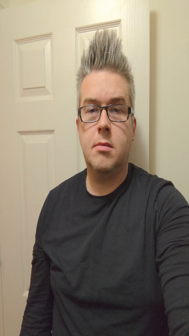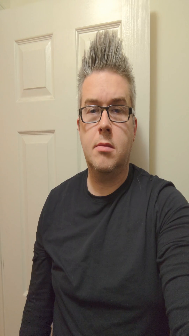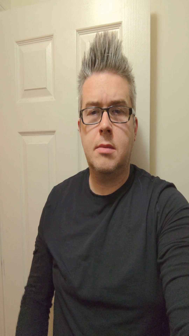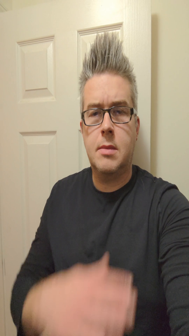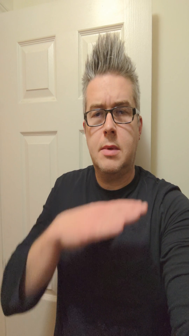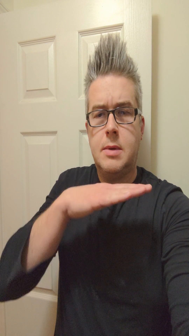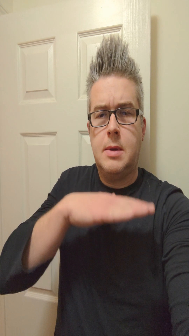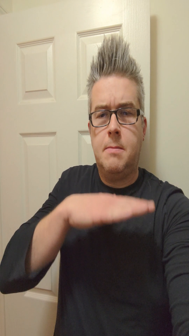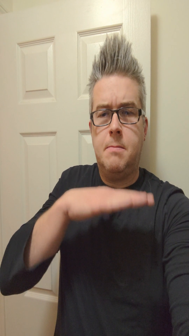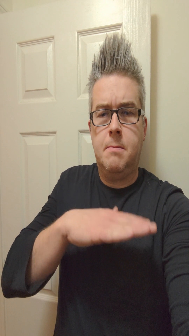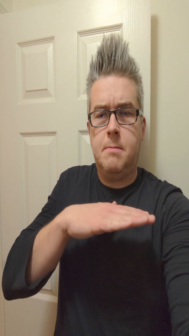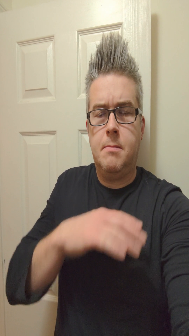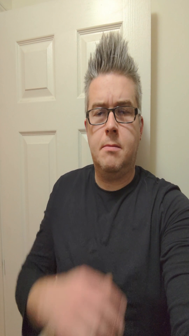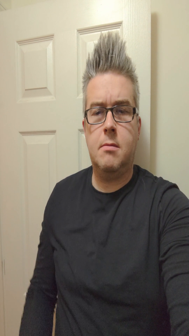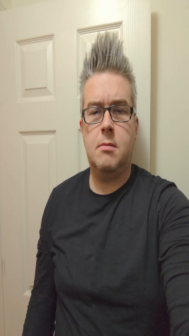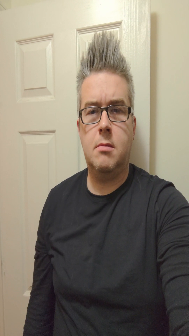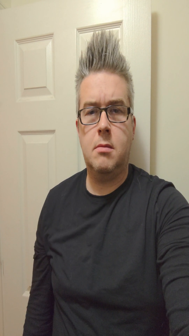table